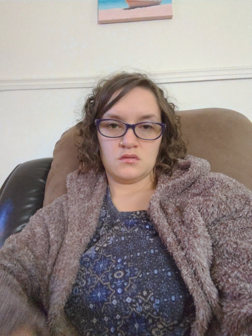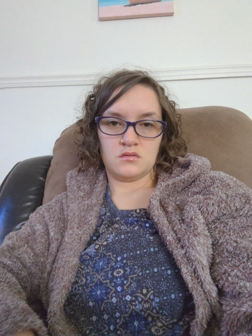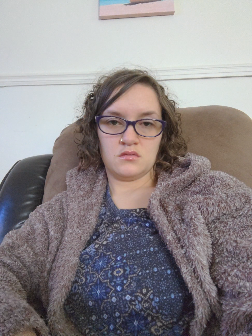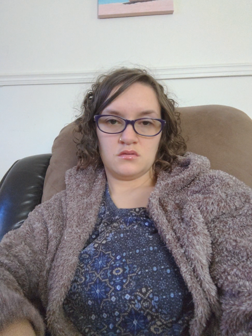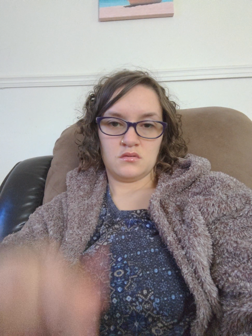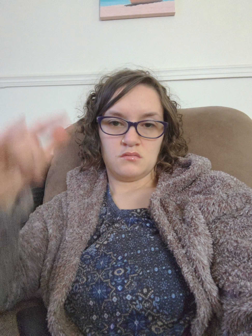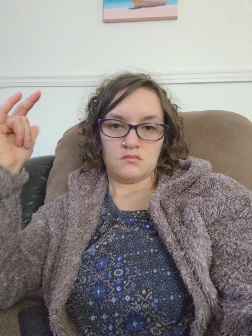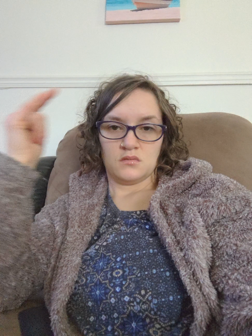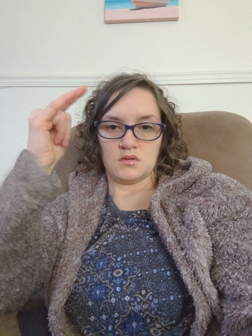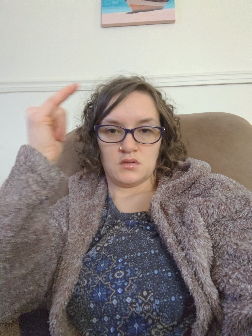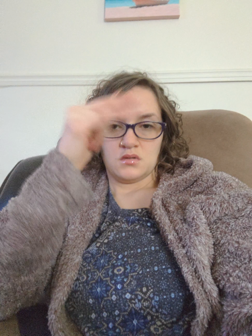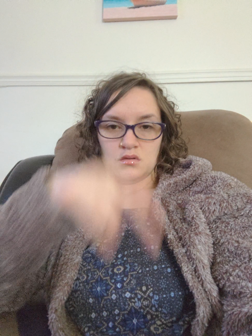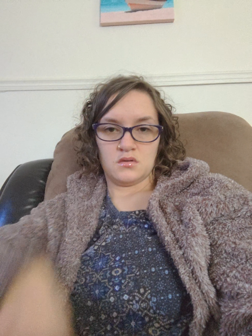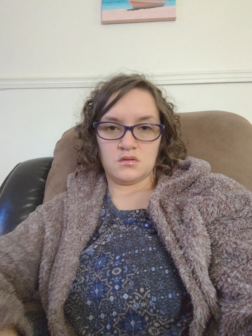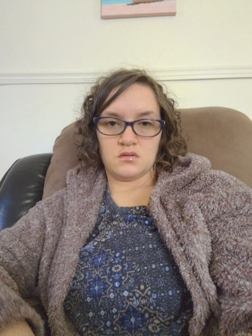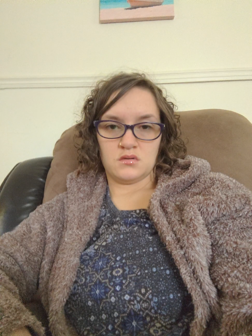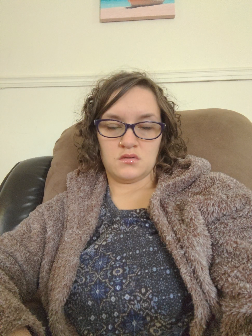airplane